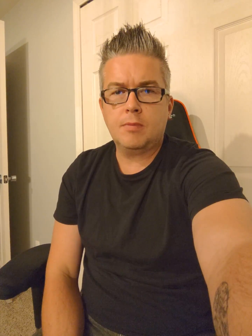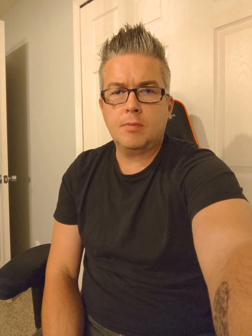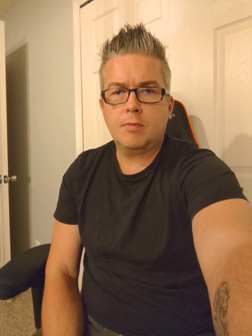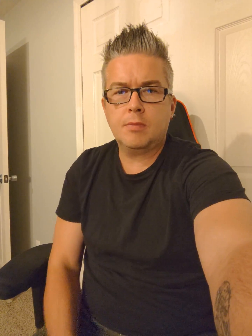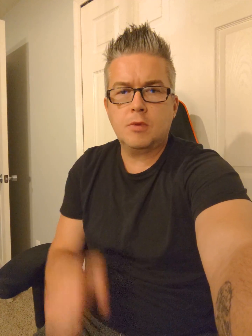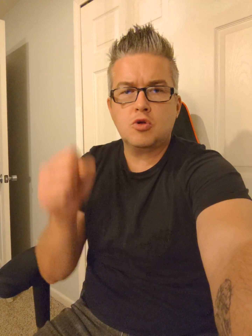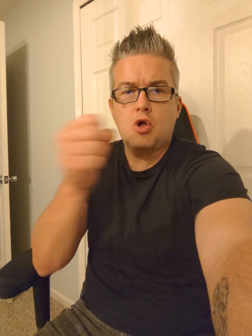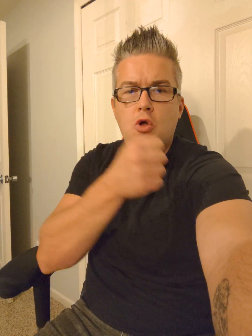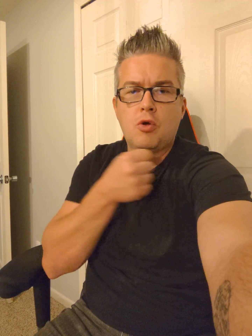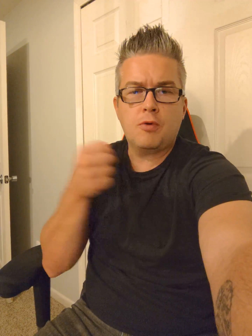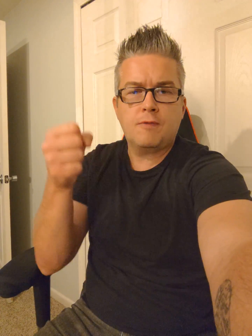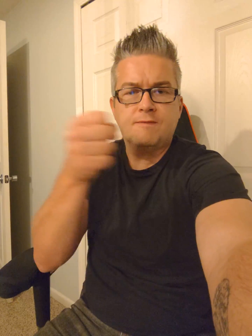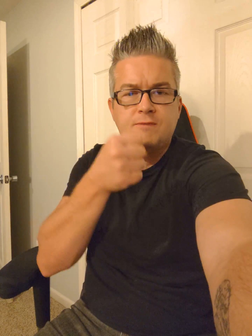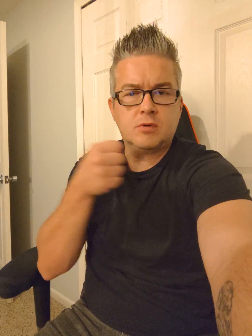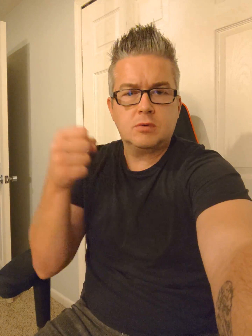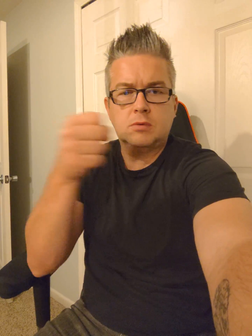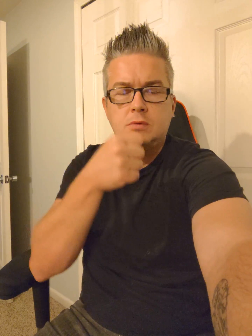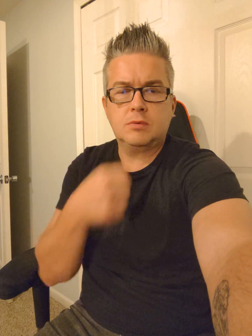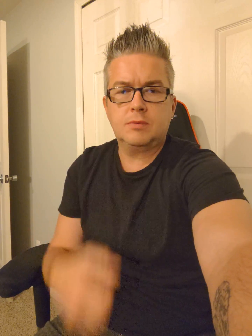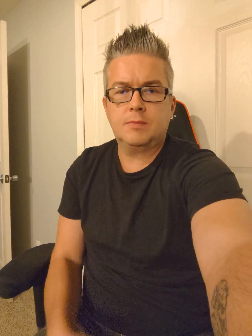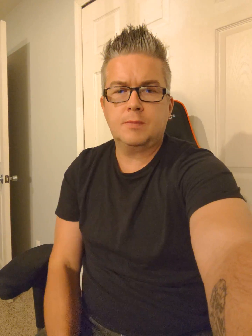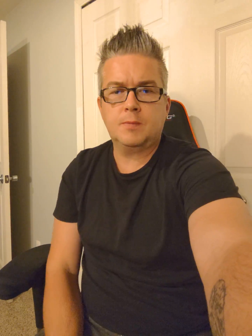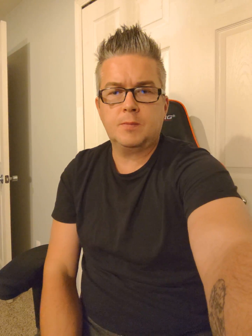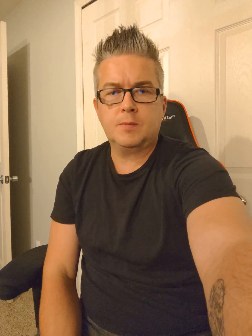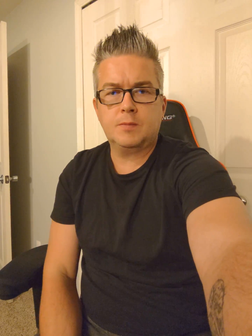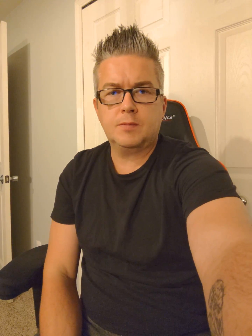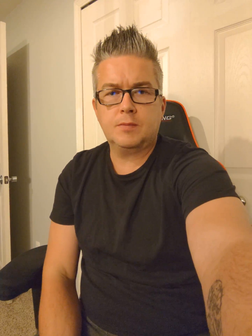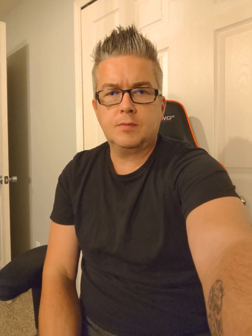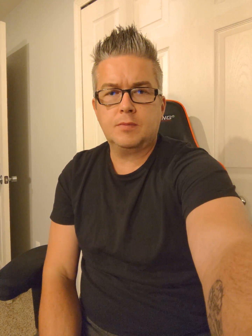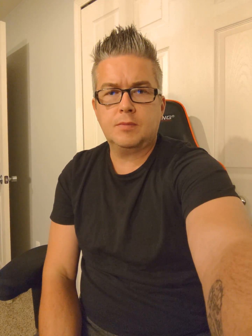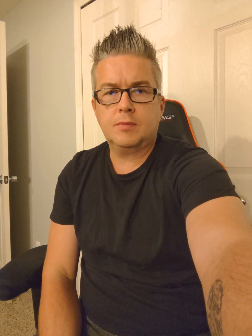coffee